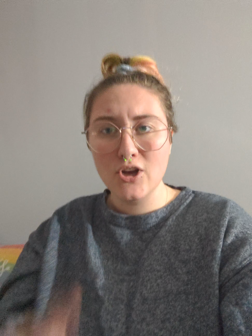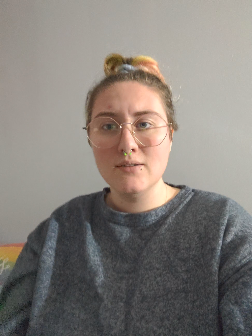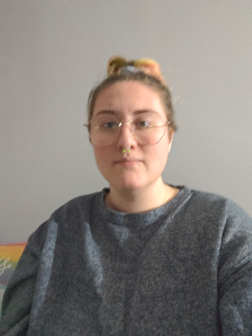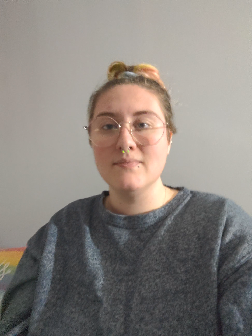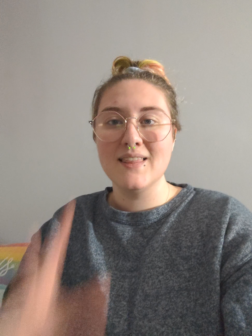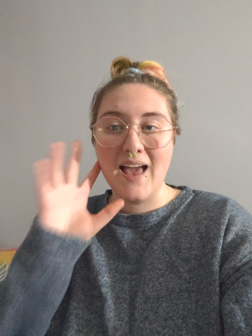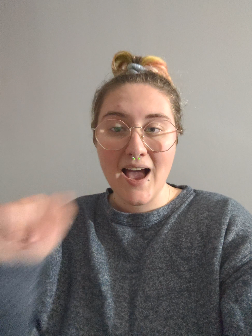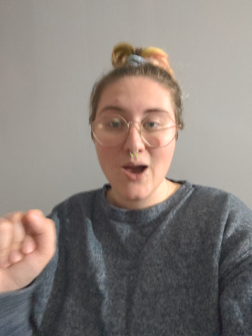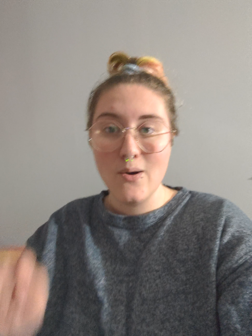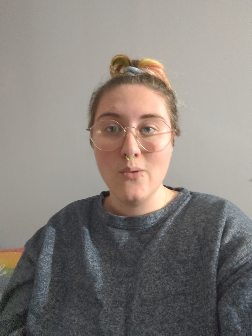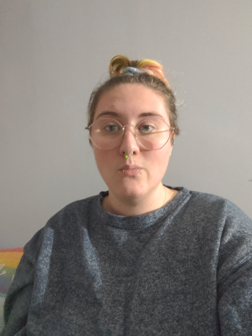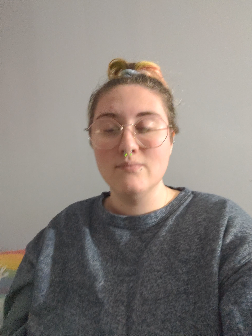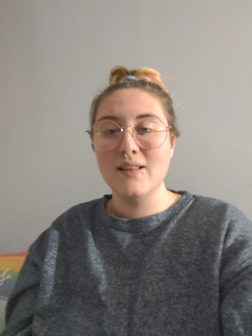loud